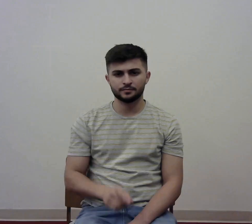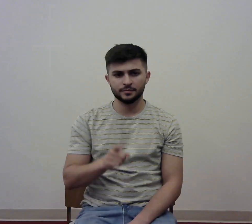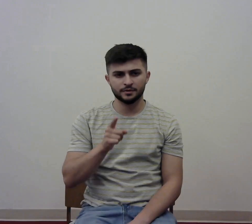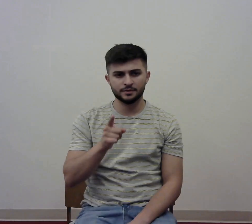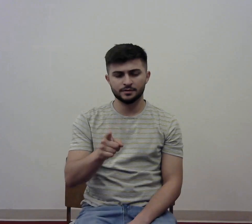sən